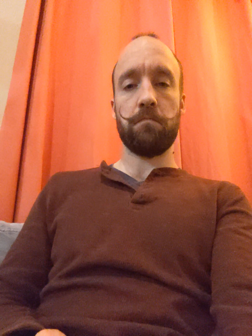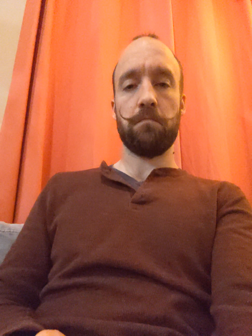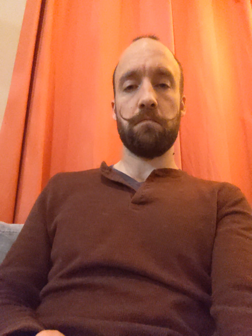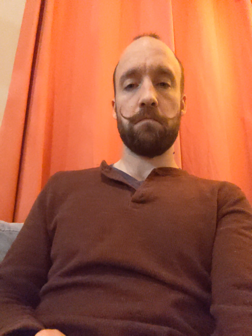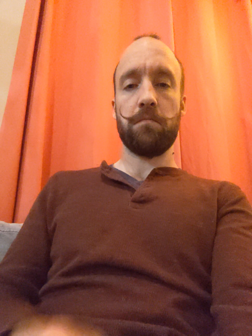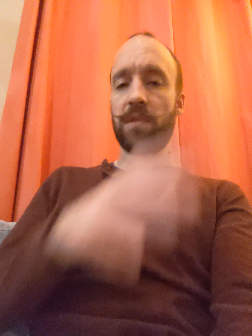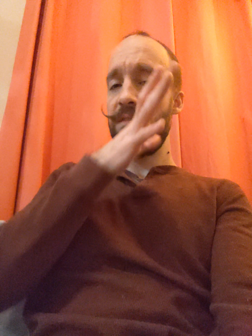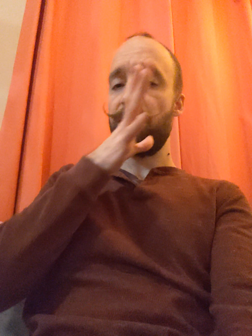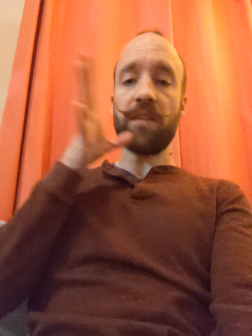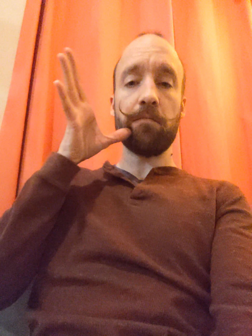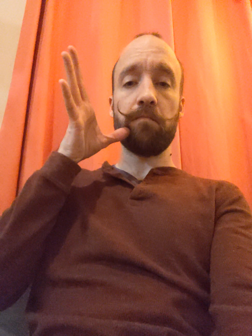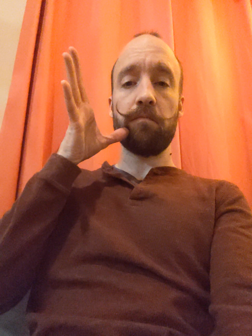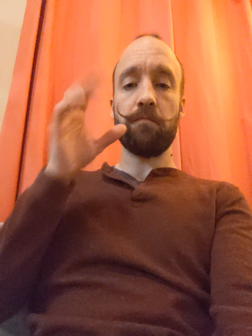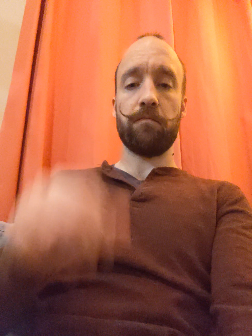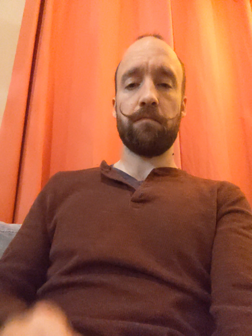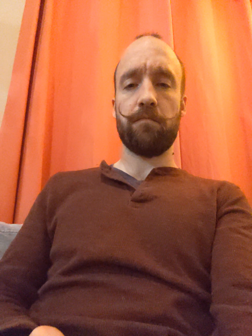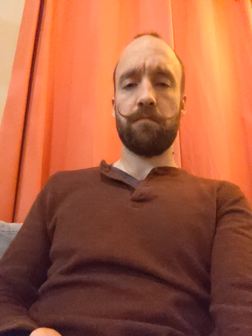farm